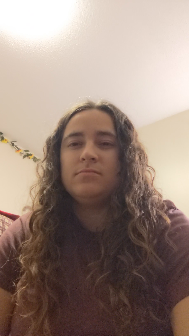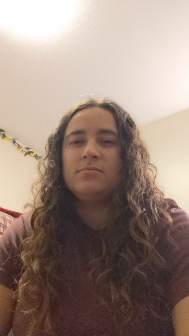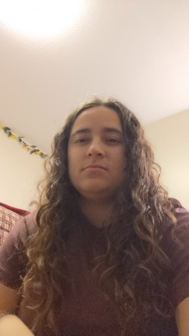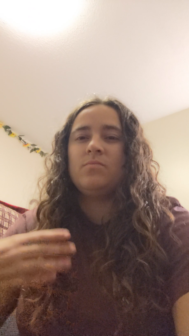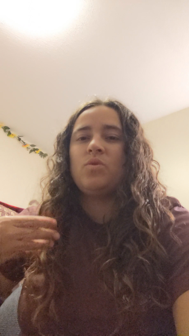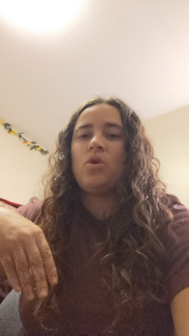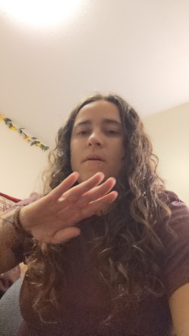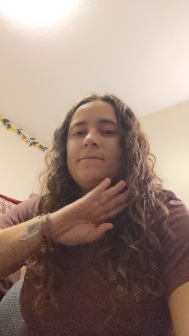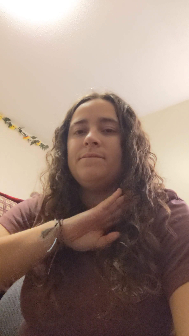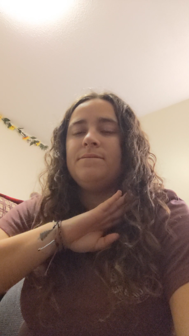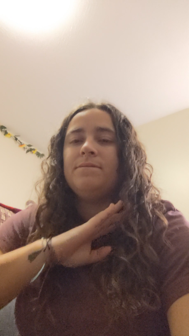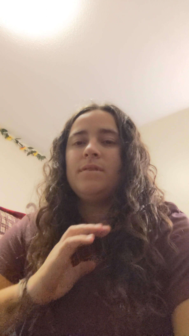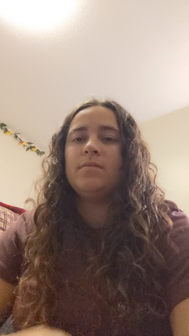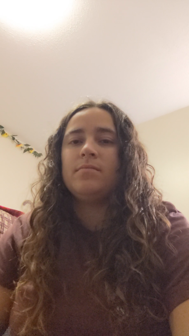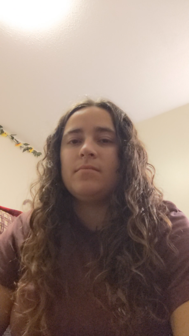scarf